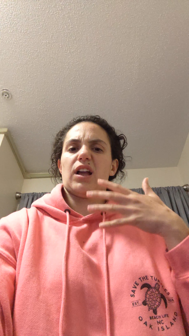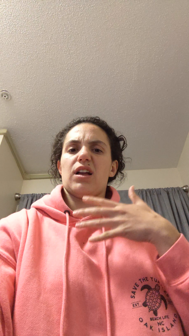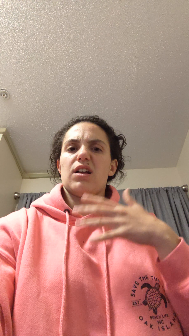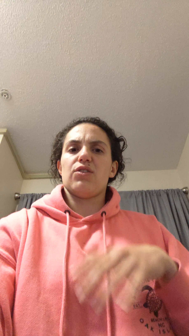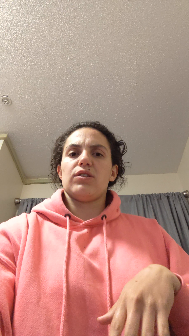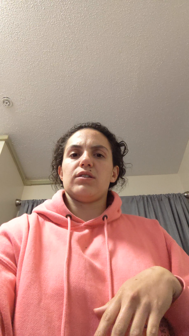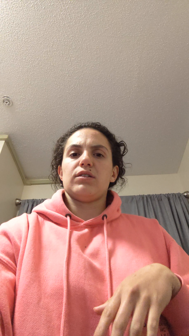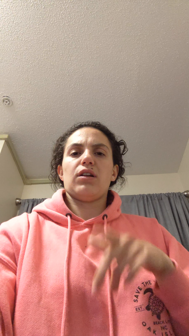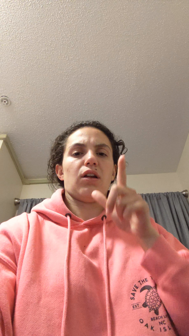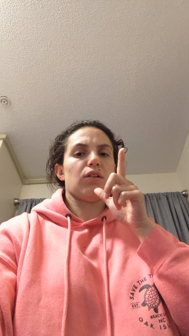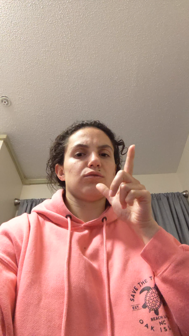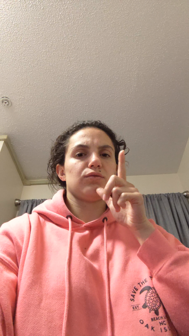lunch